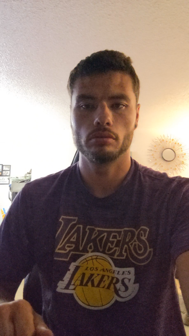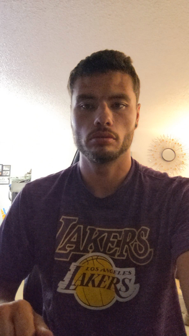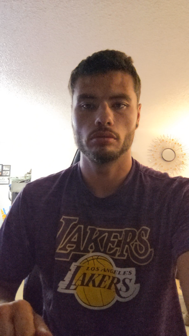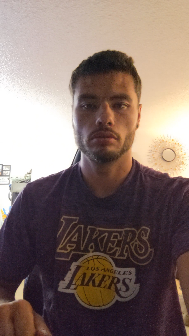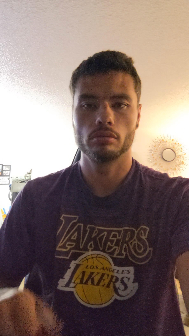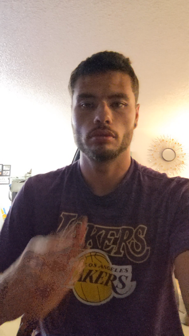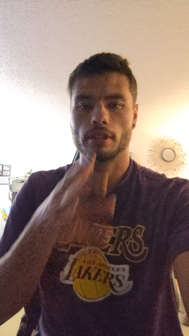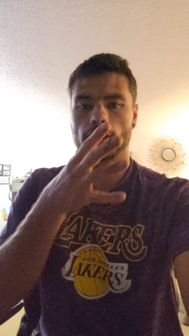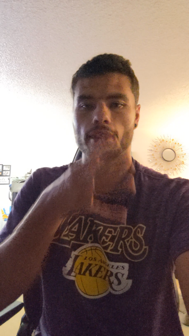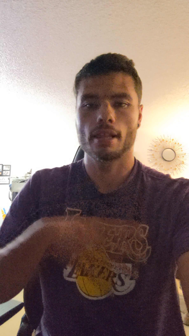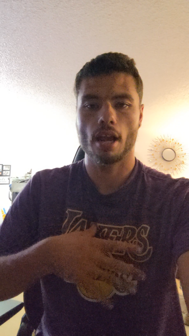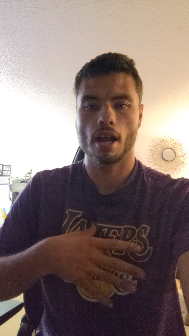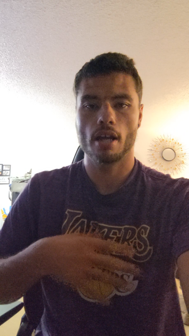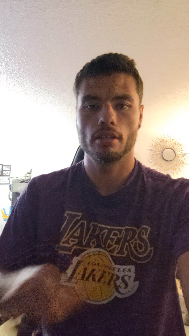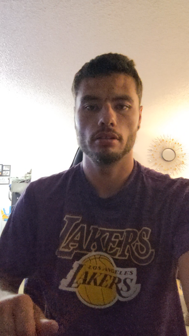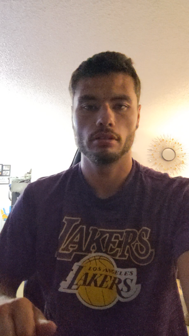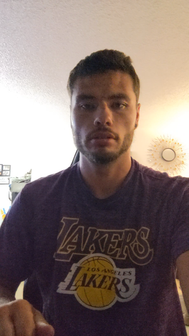lady